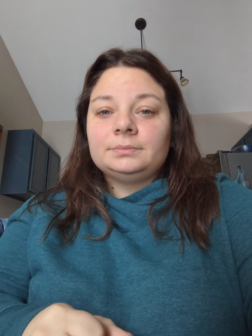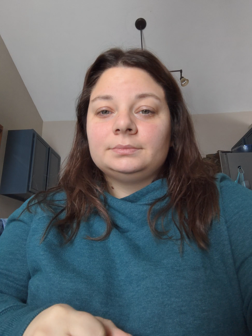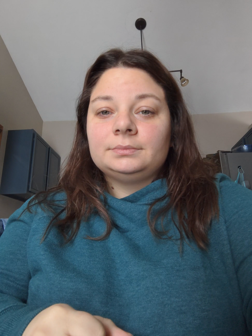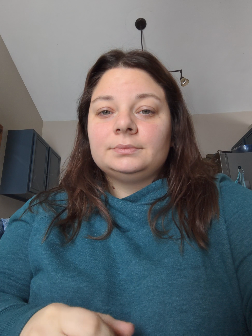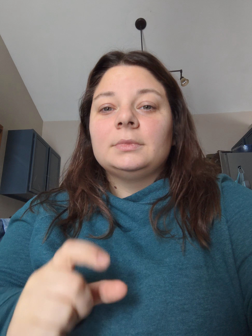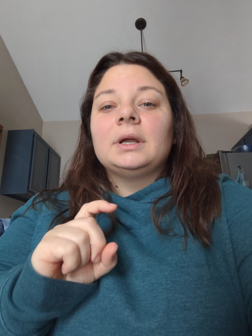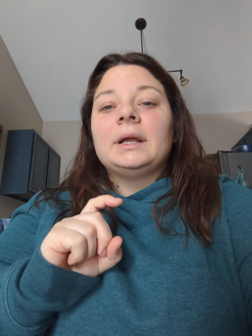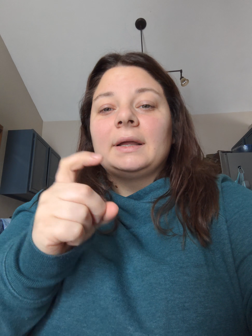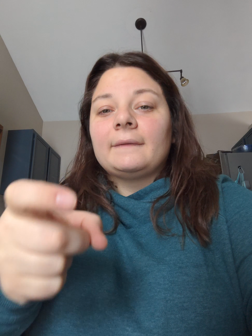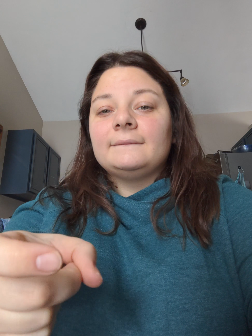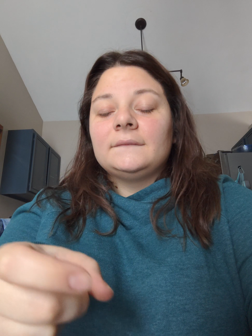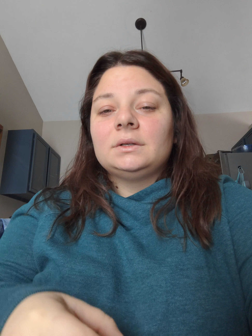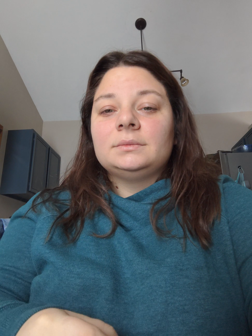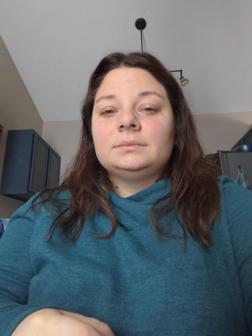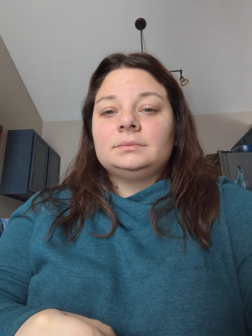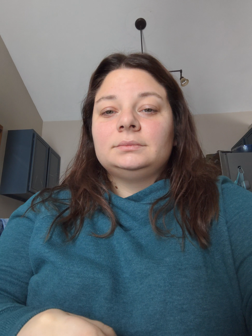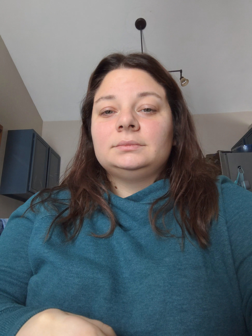give